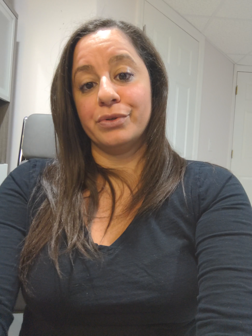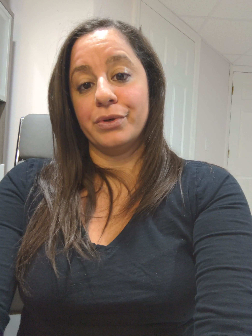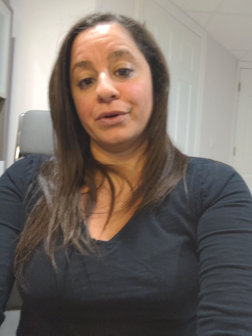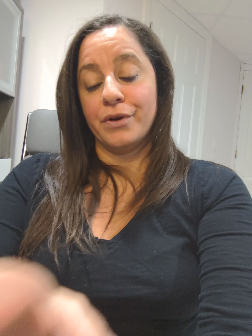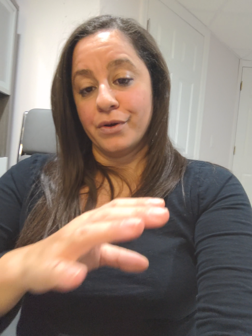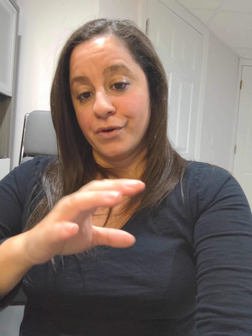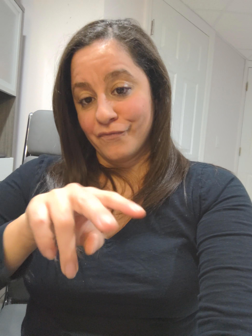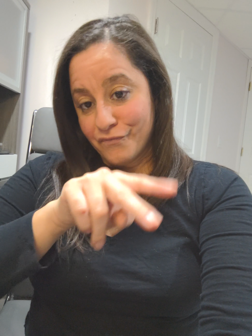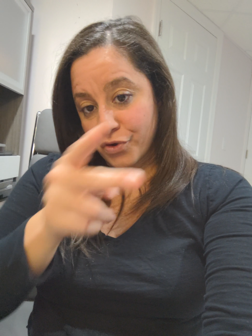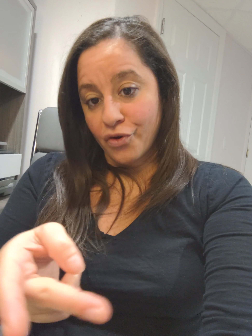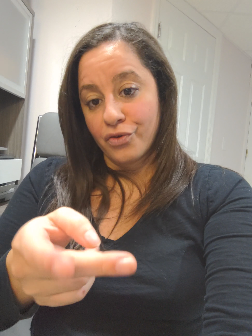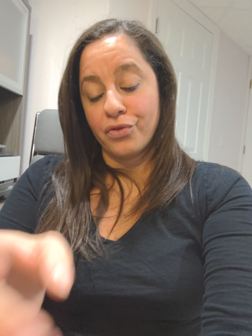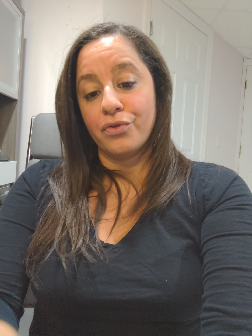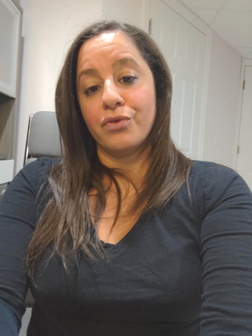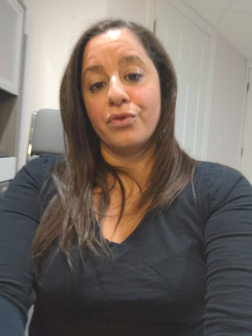fall